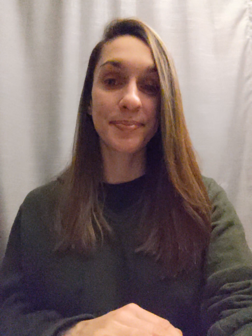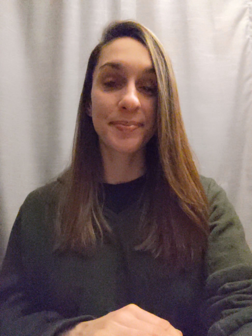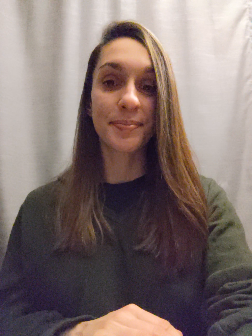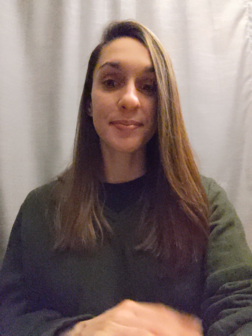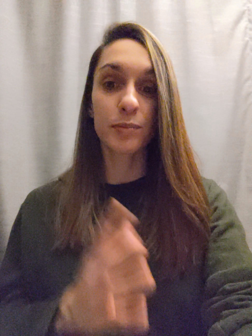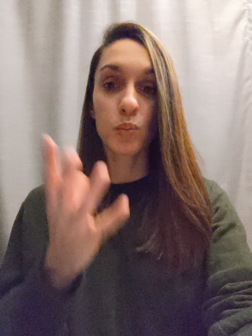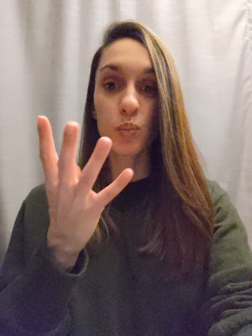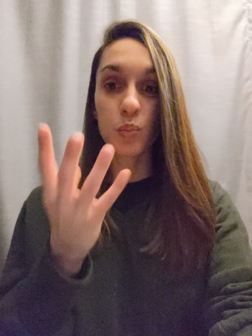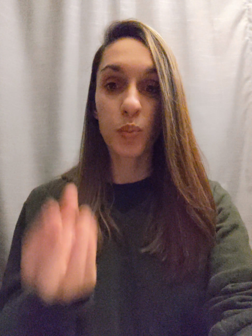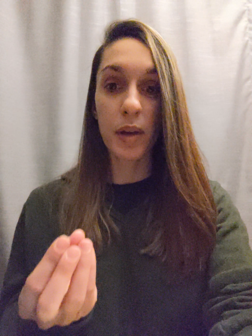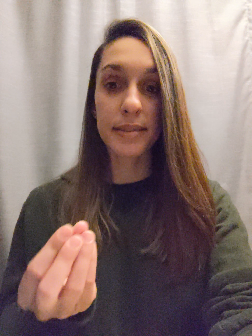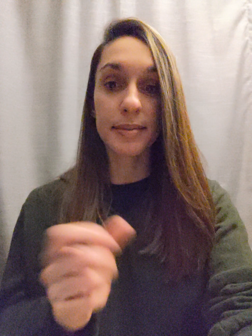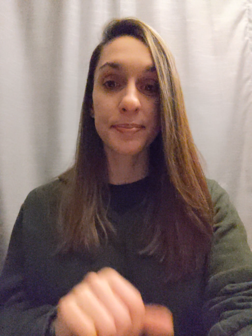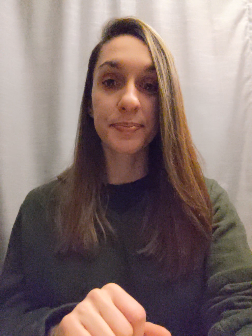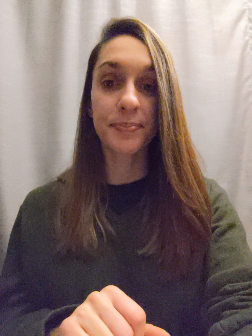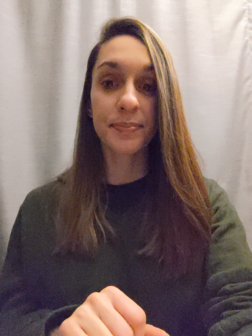wet